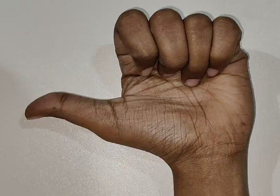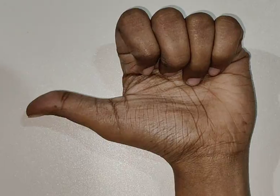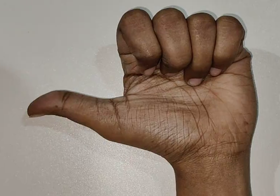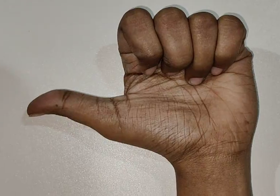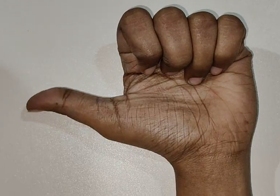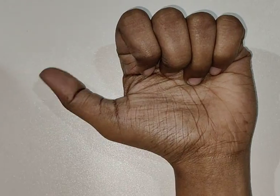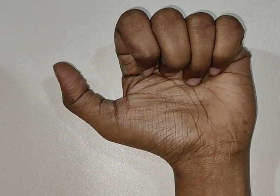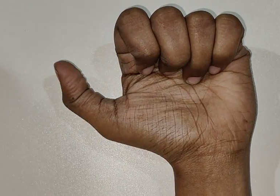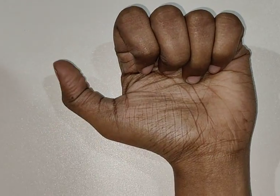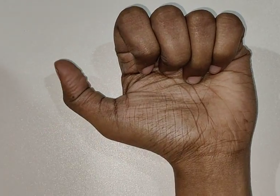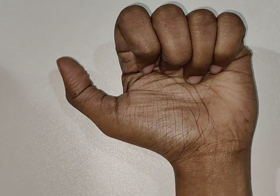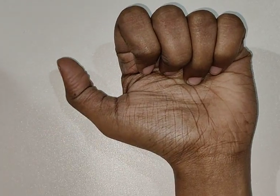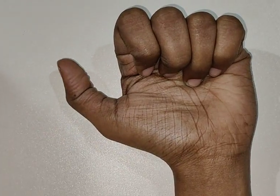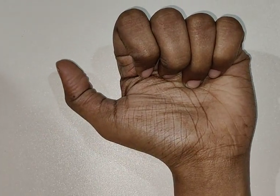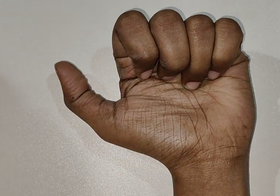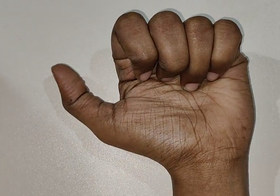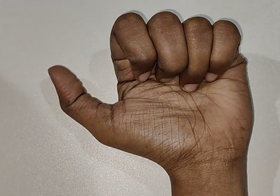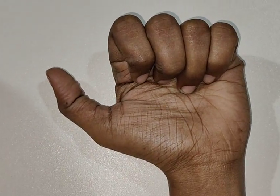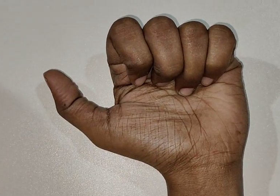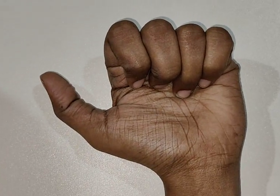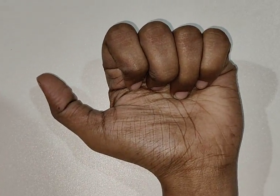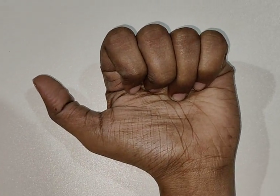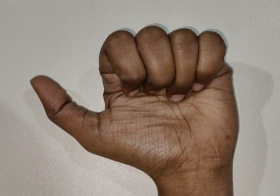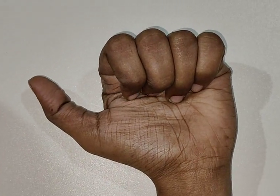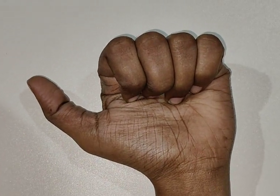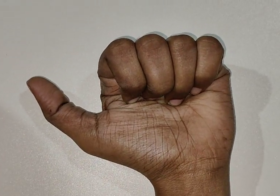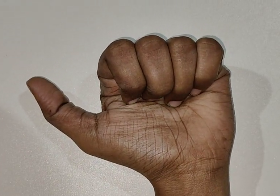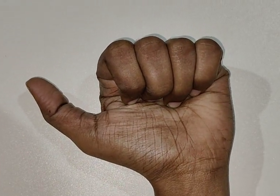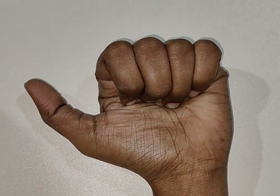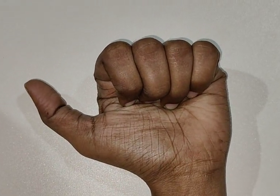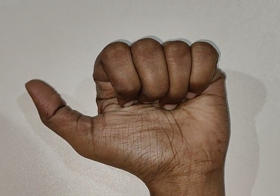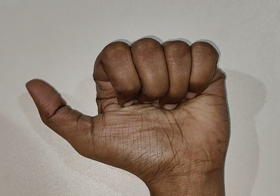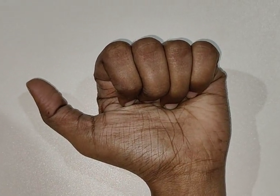ഏ